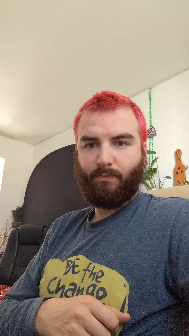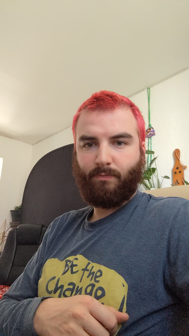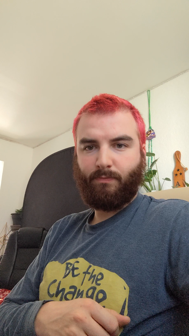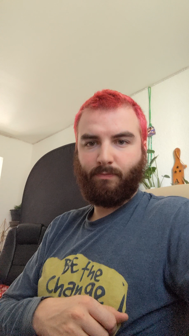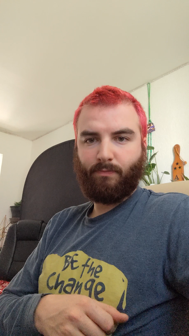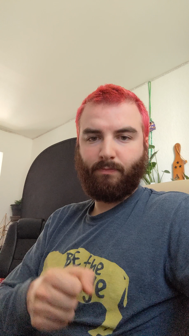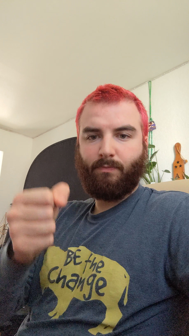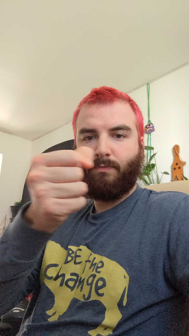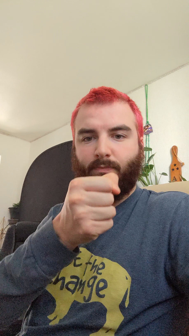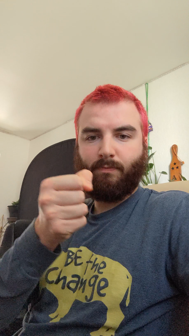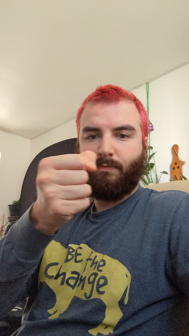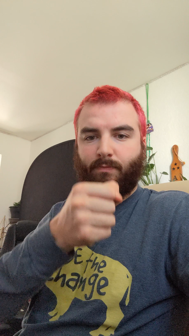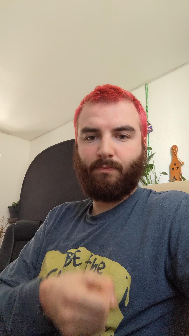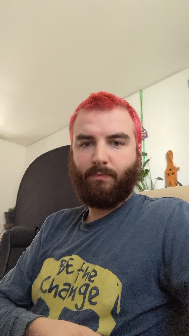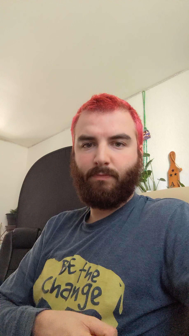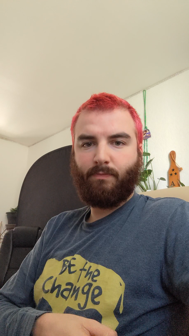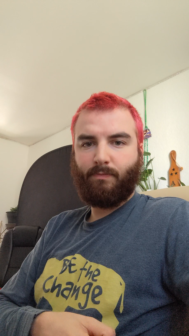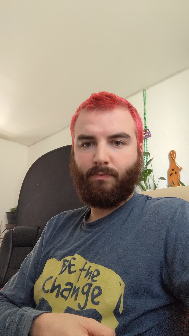coffee